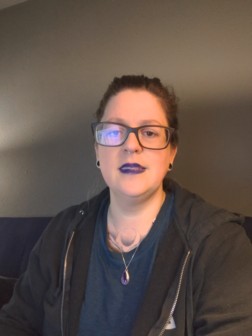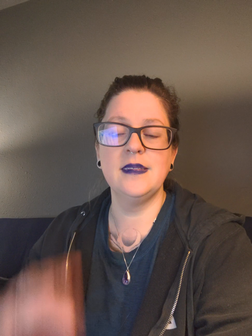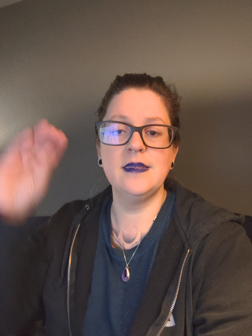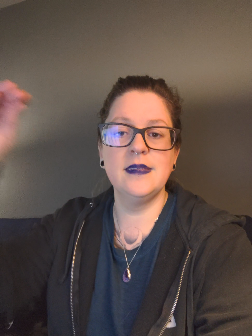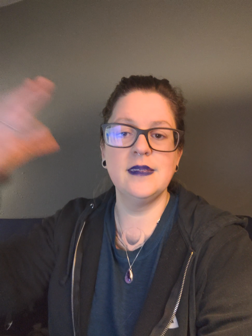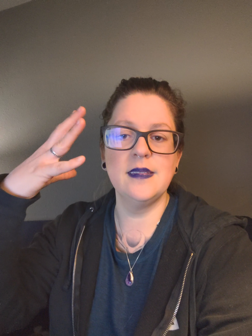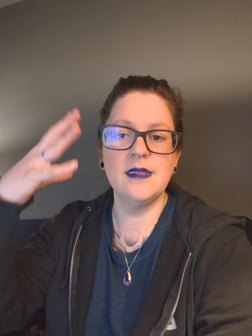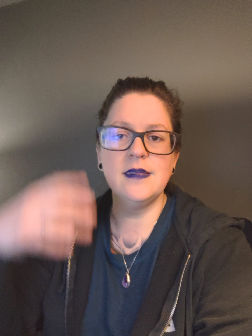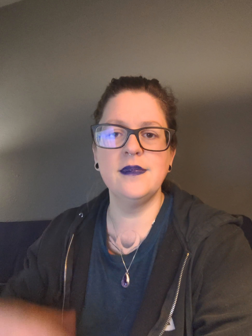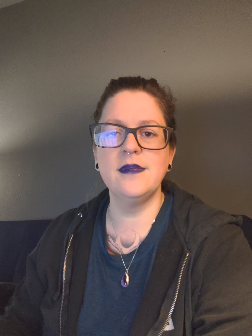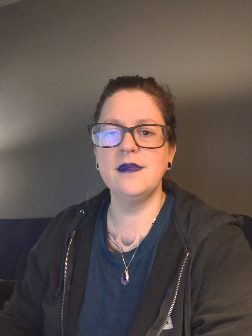sun